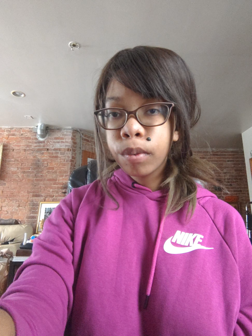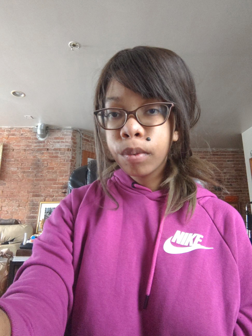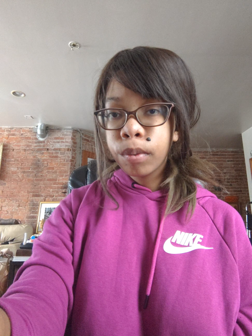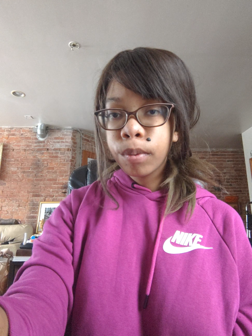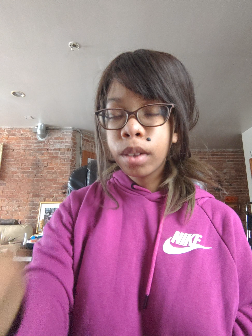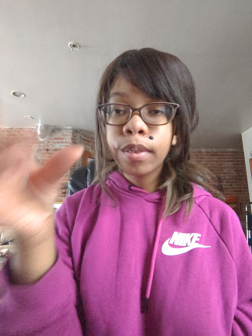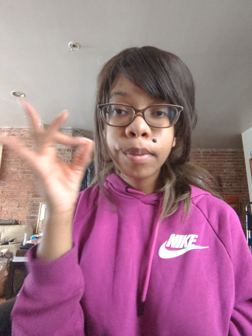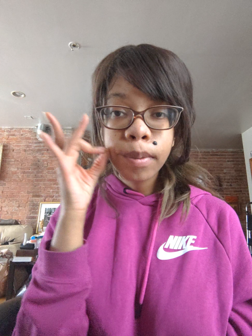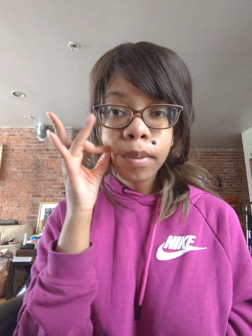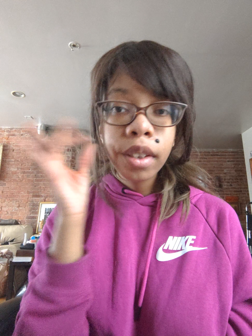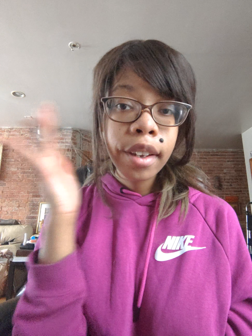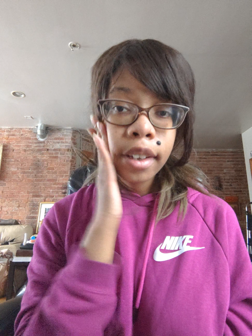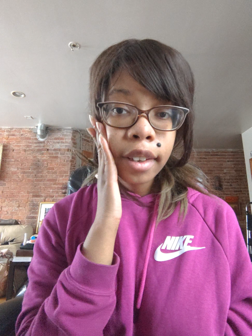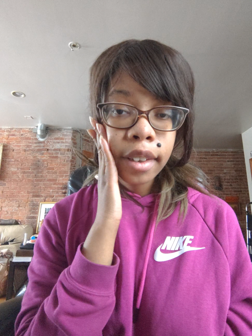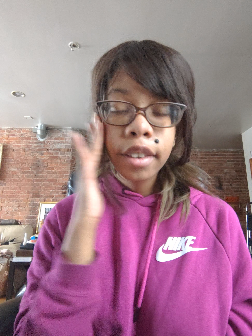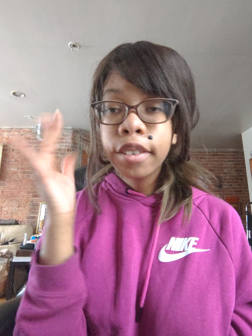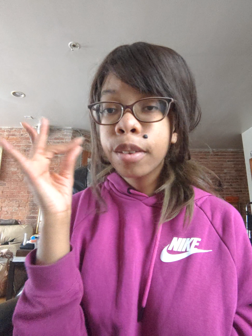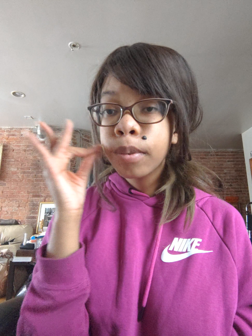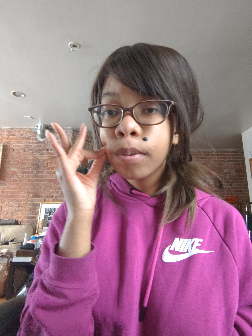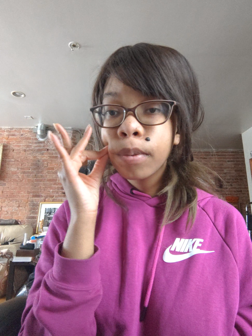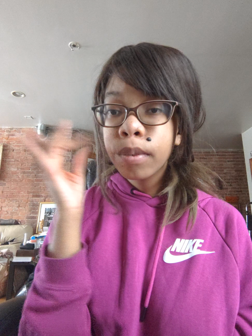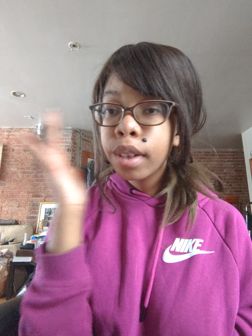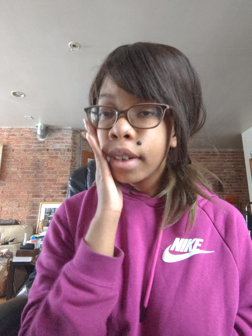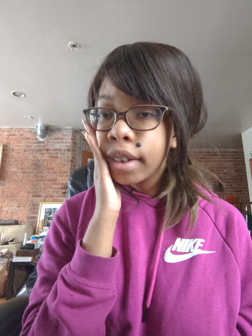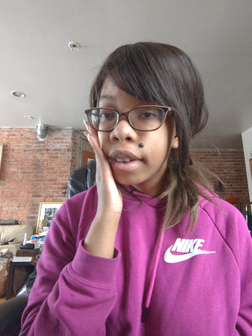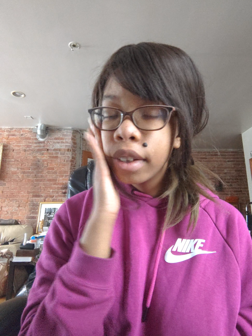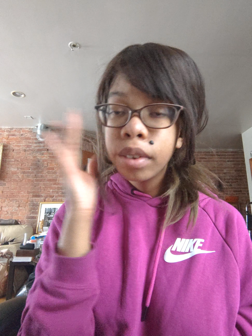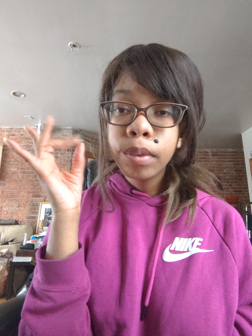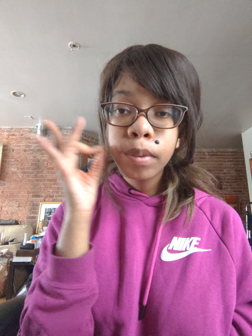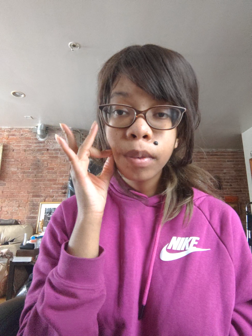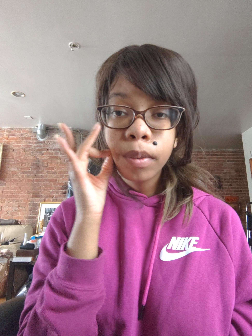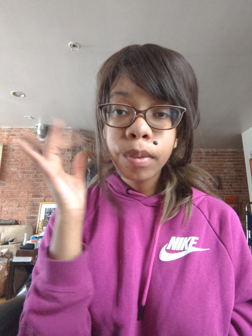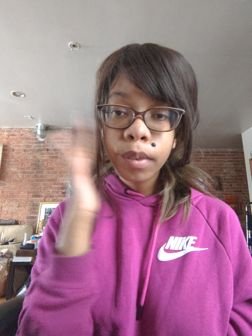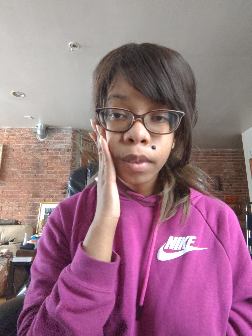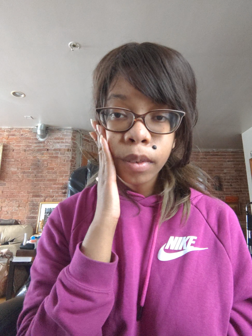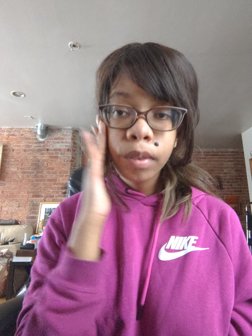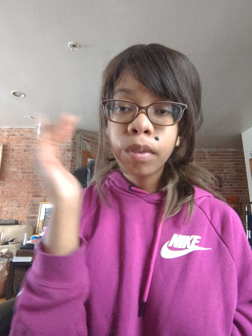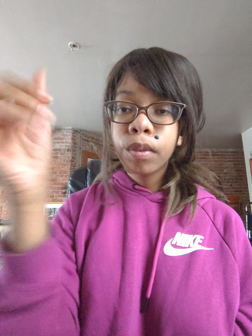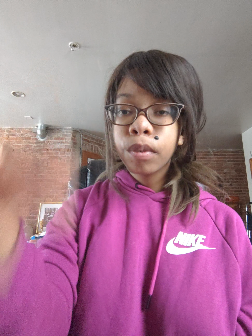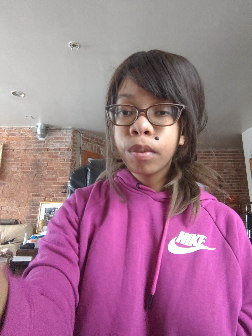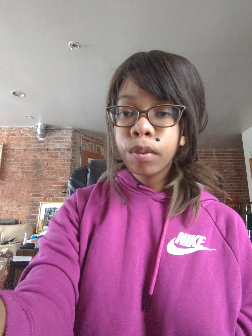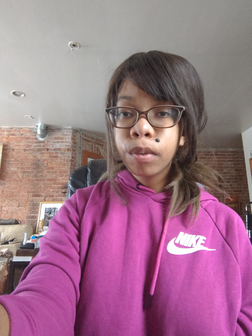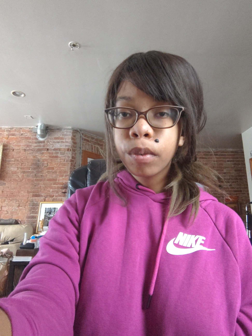bee